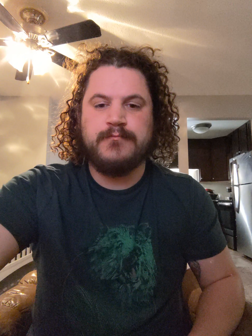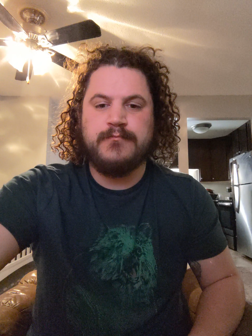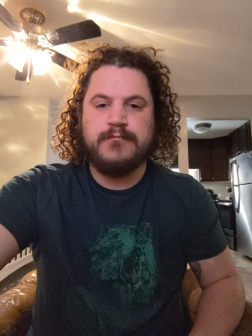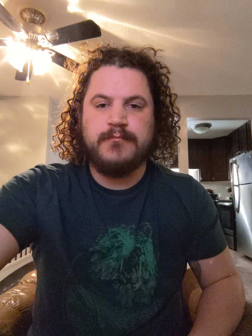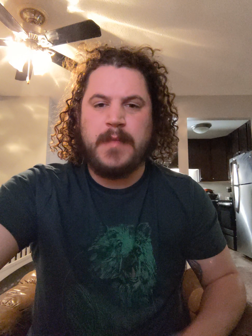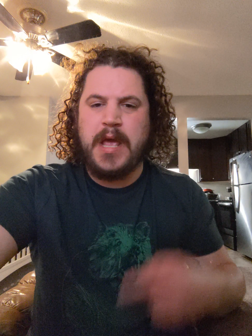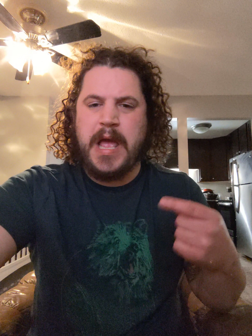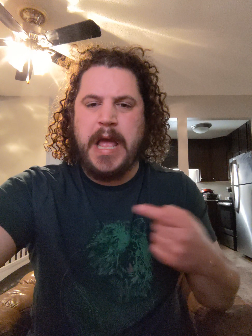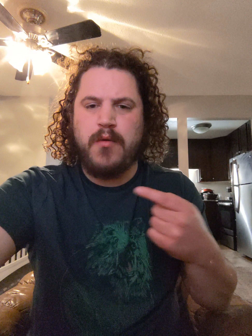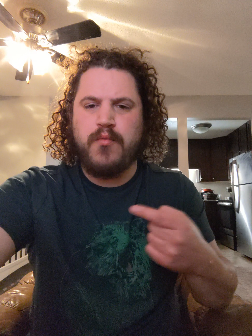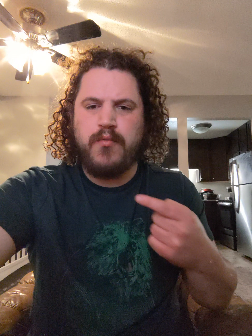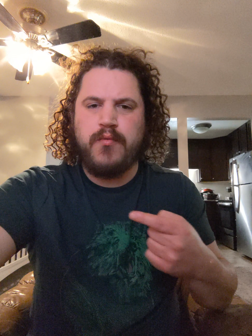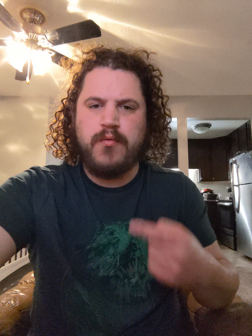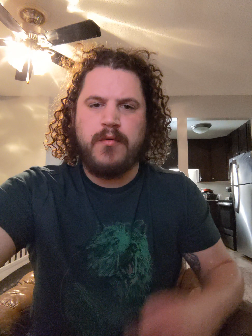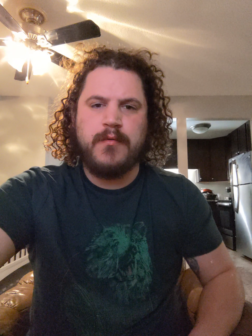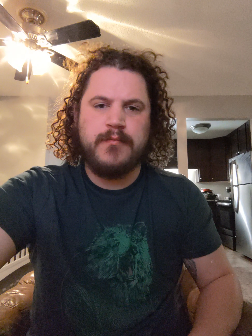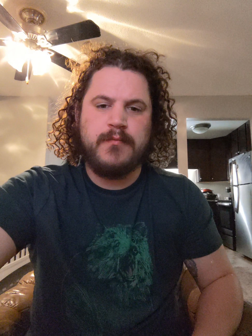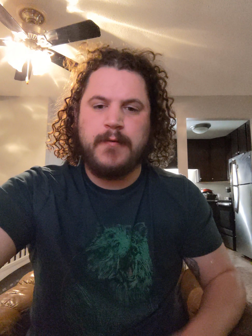owie